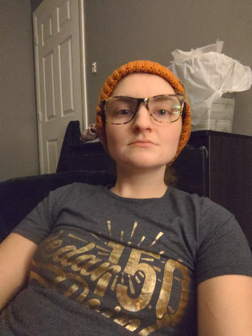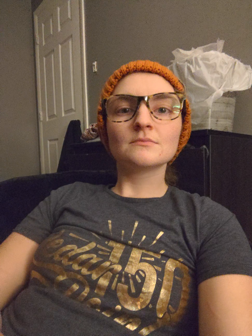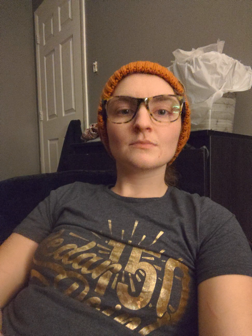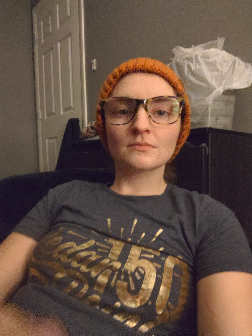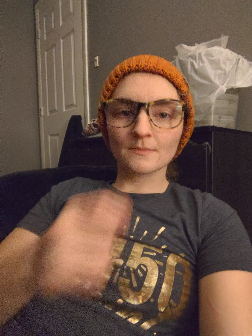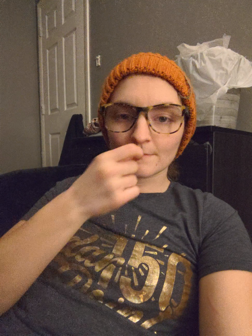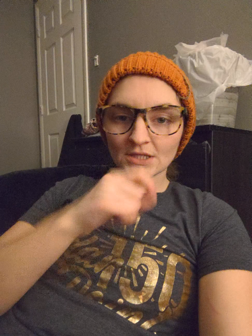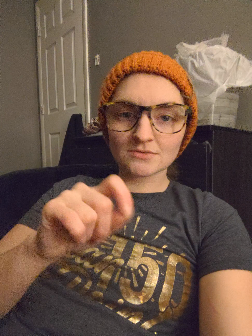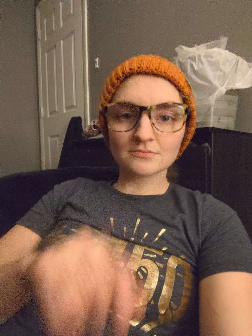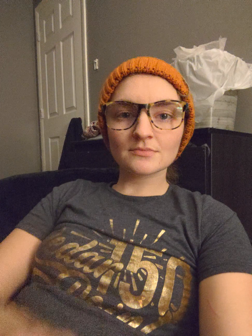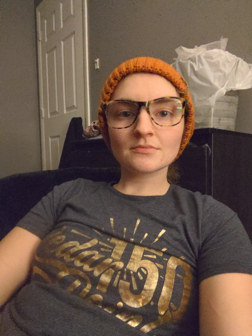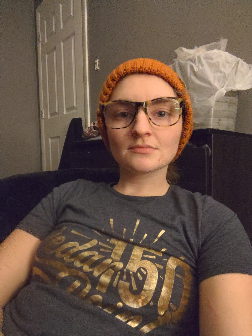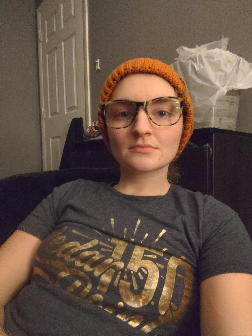pen